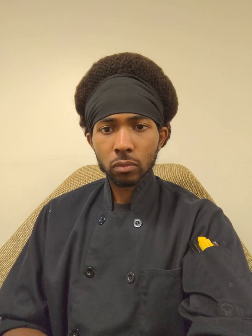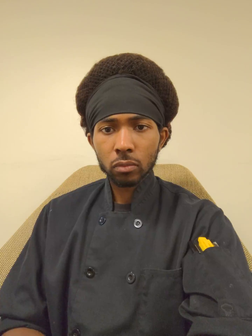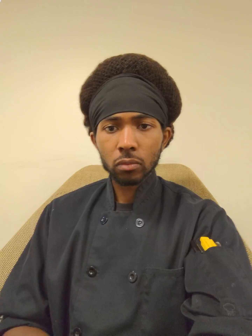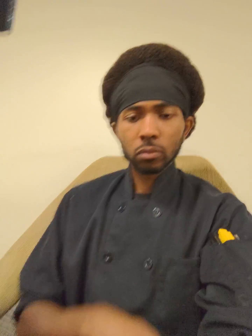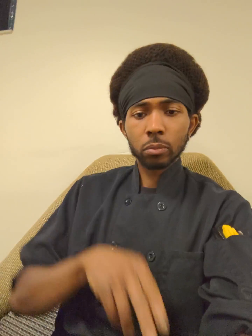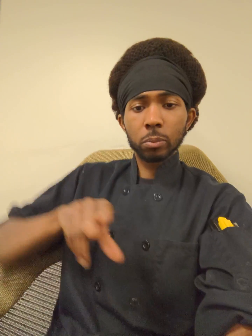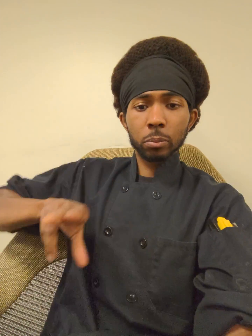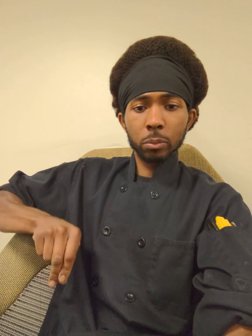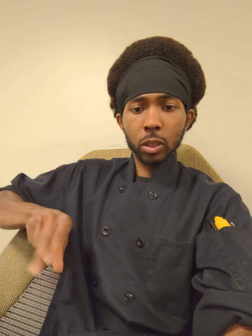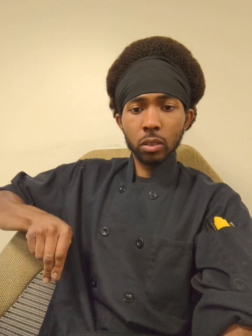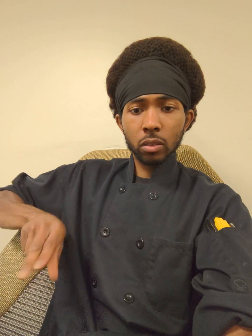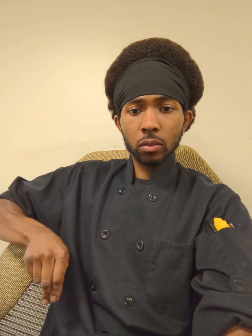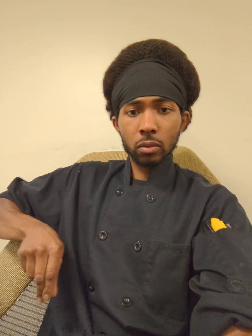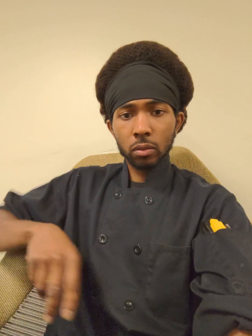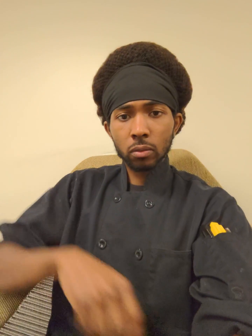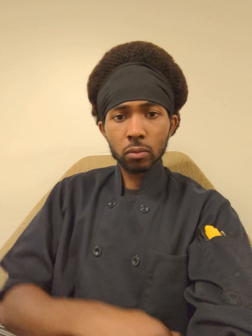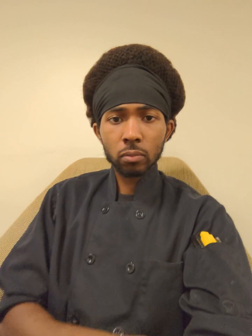diaper